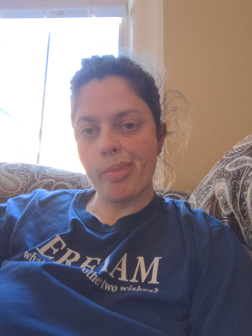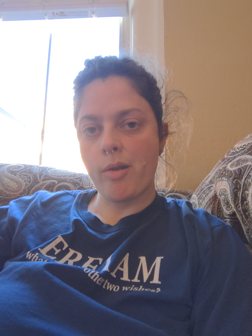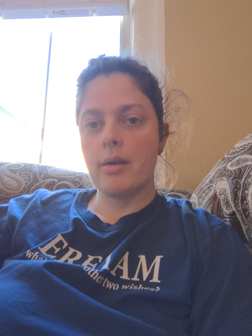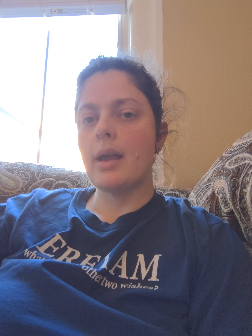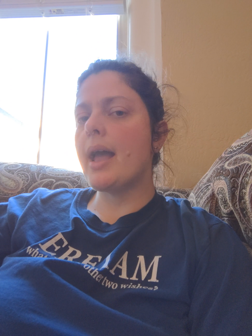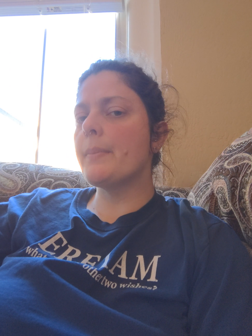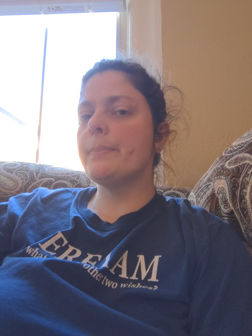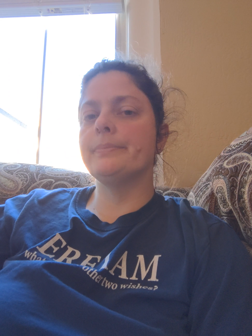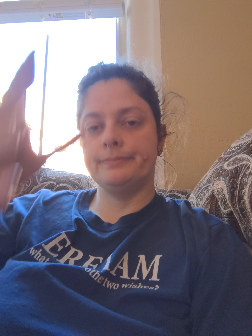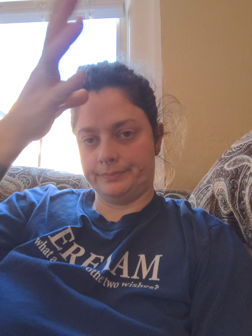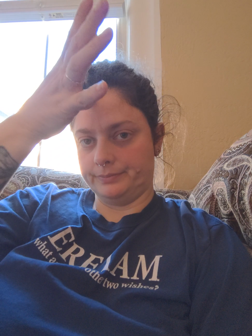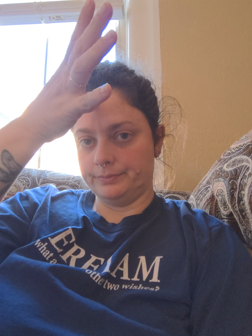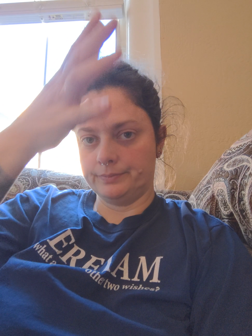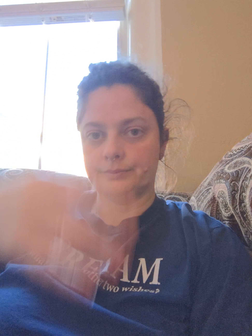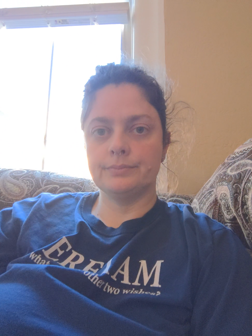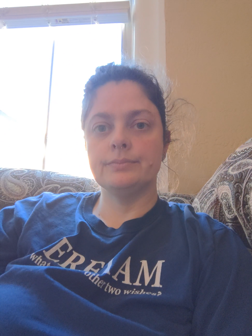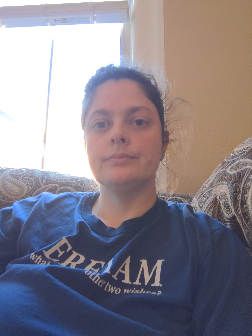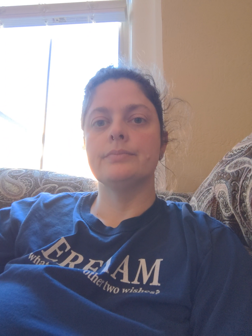dad